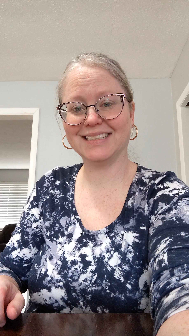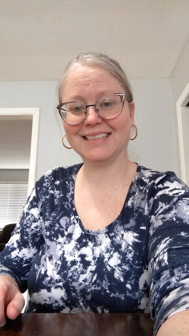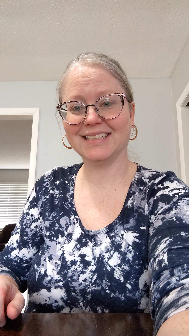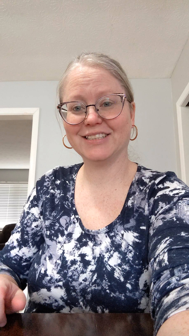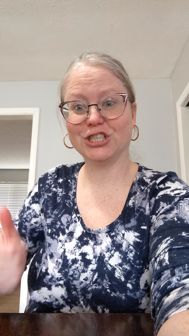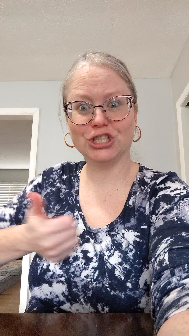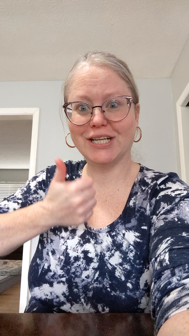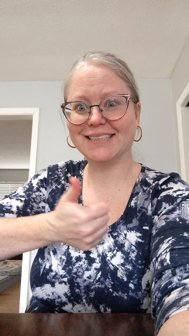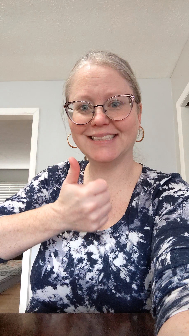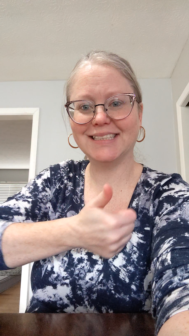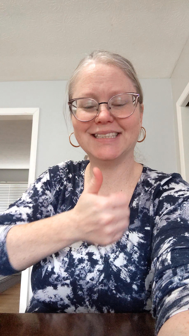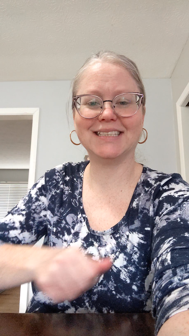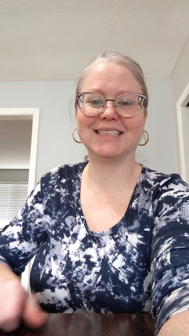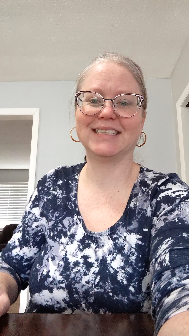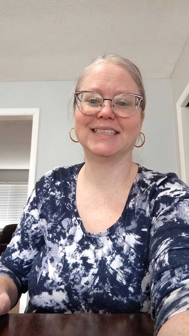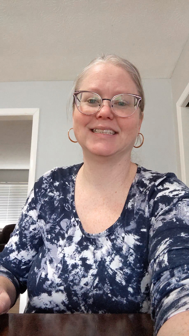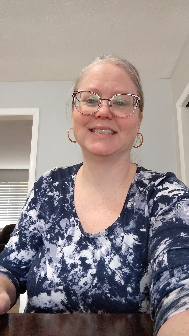chase